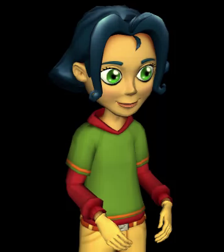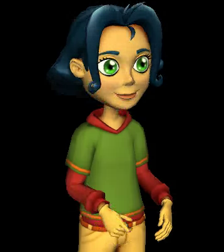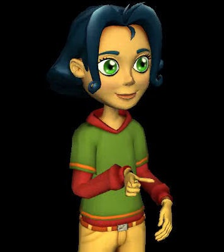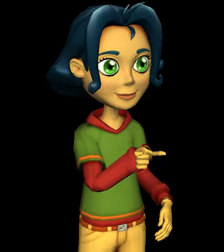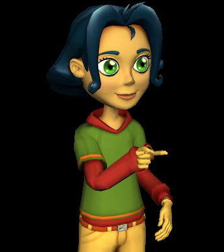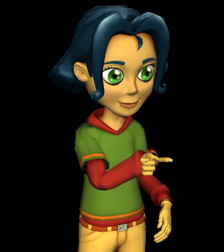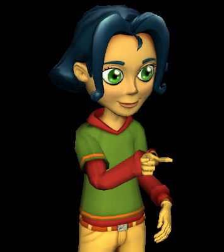كلمة